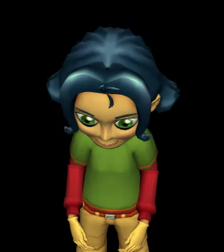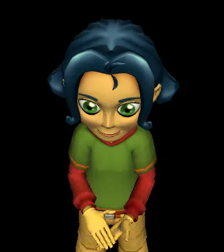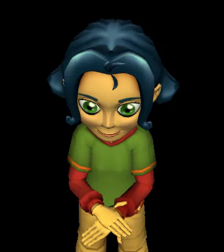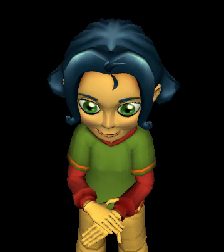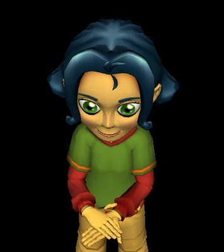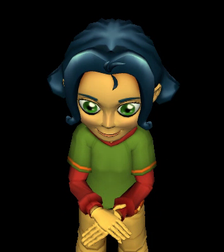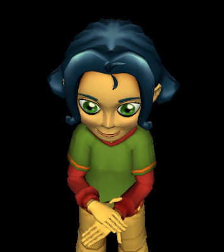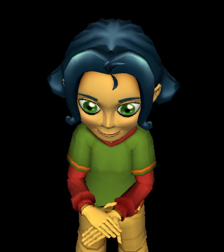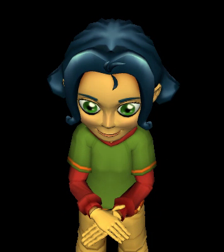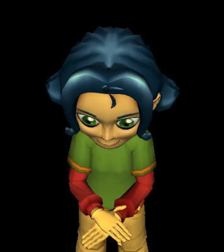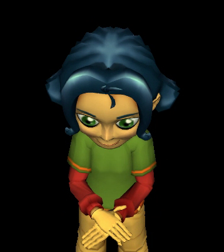يغفر